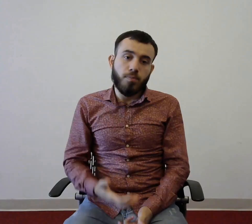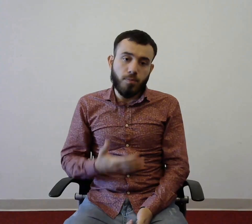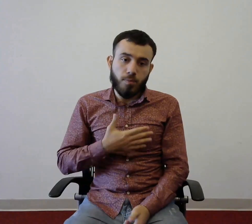mən